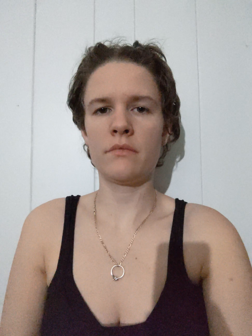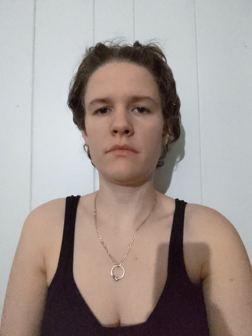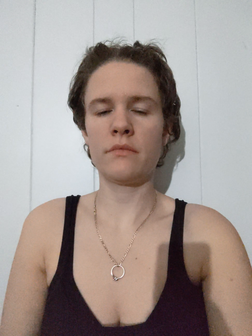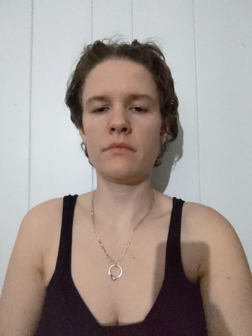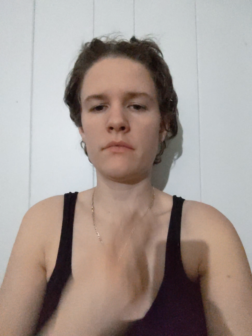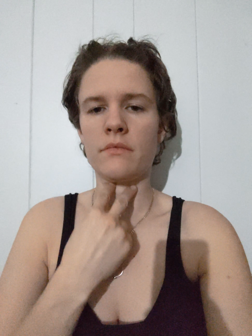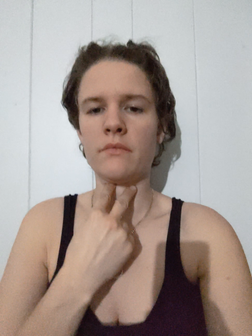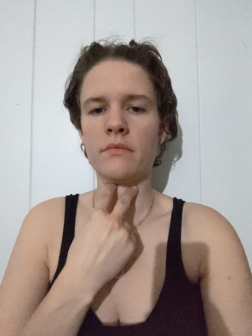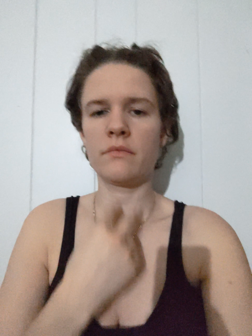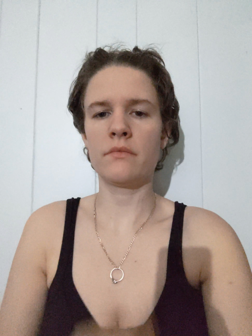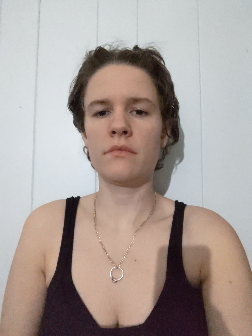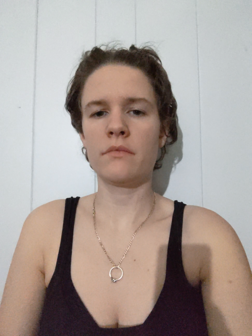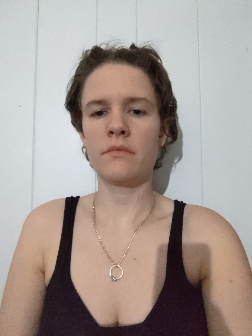stuck